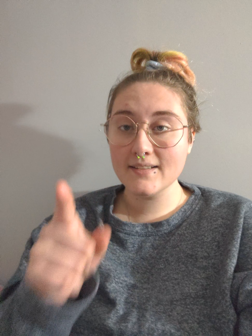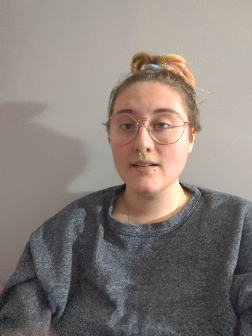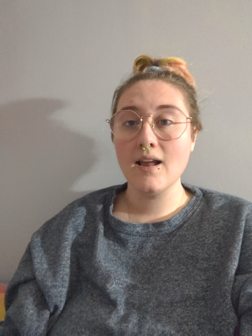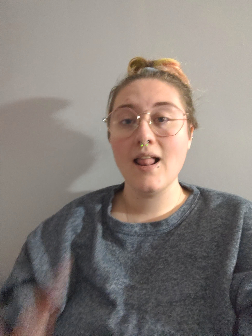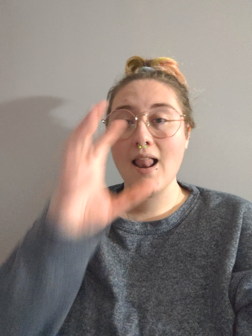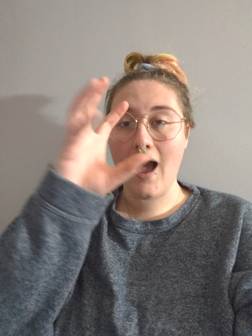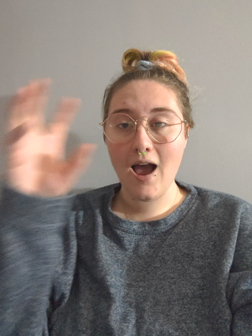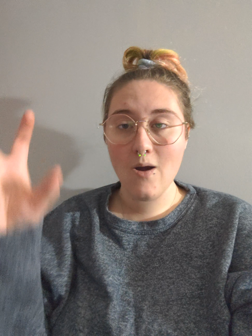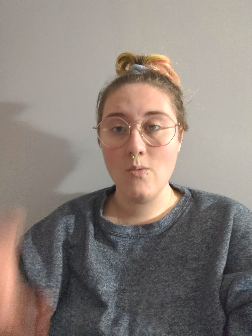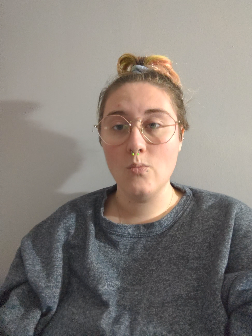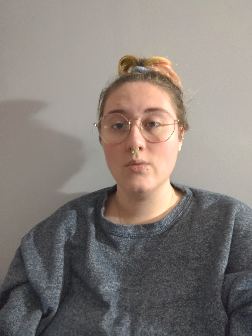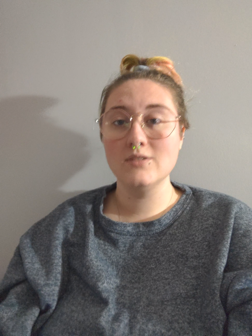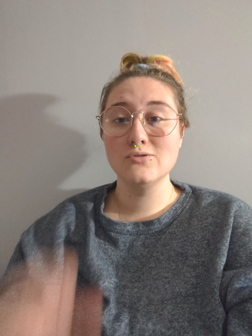cloud